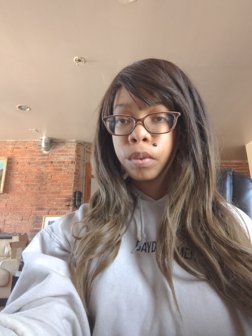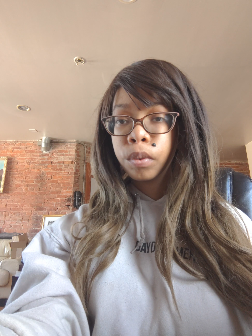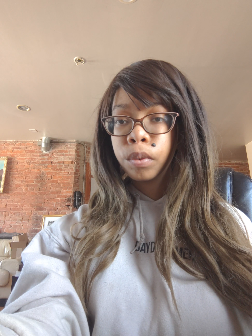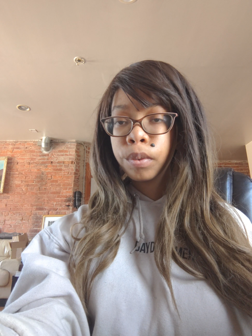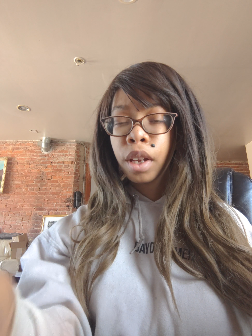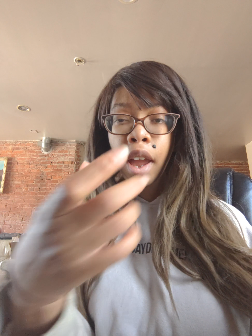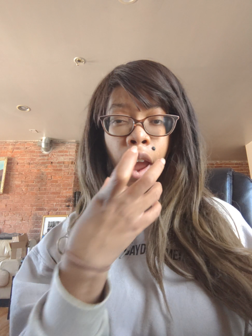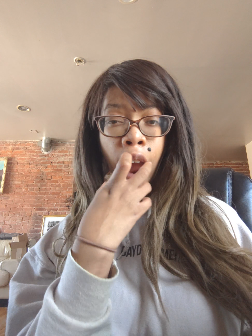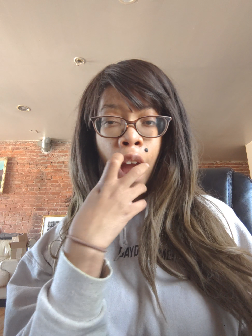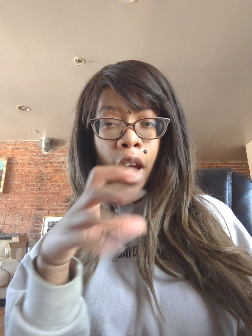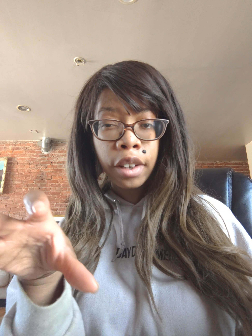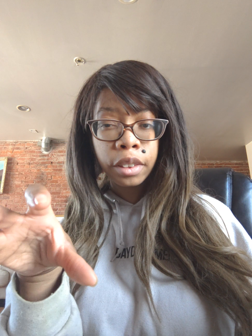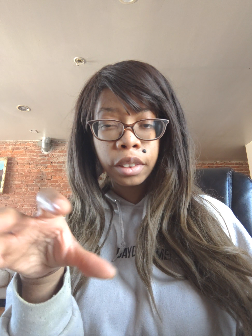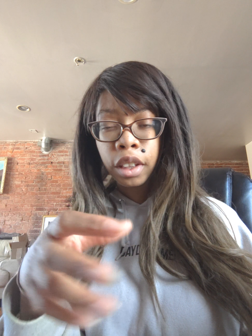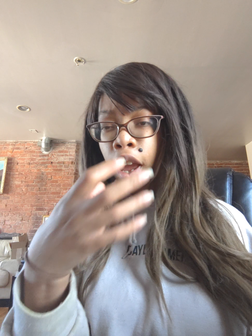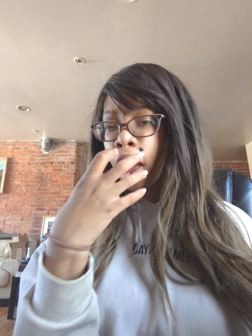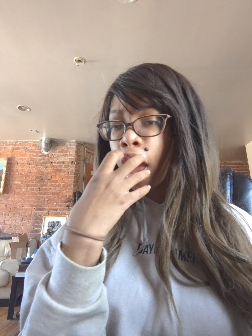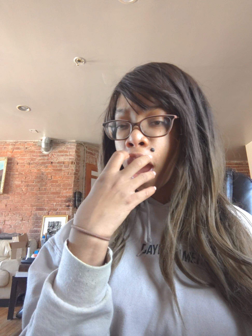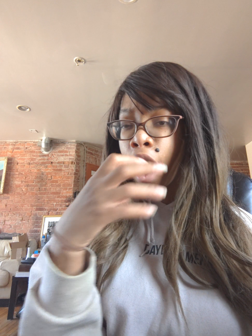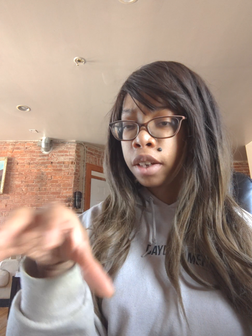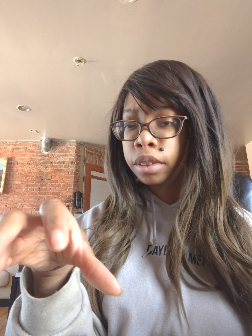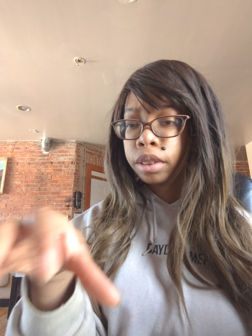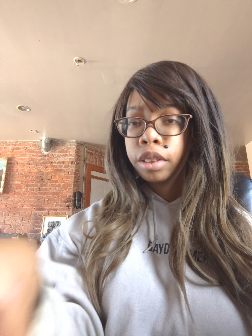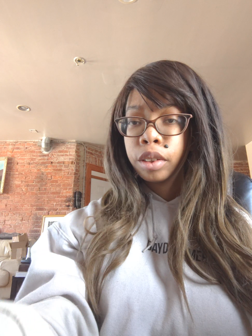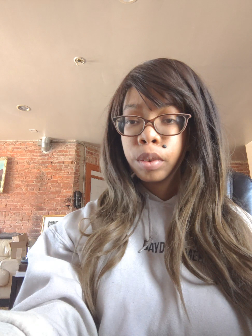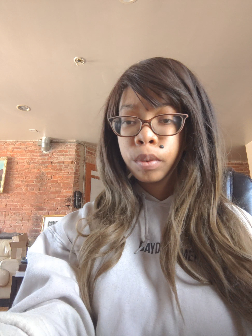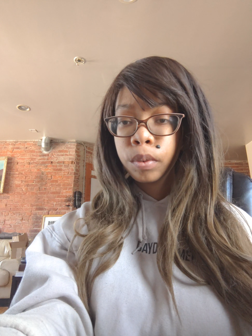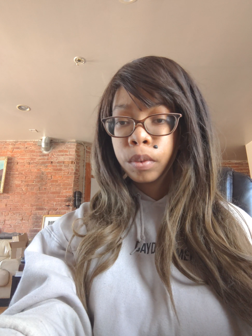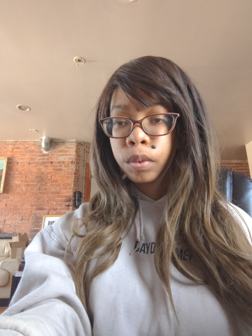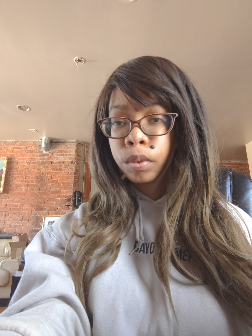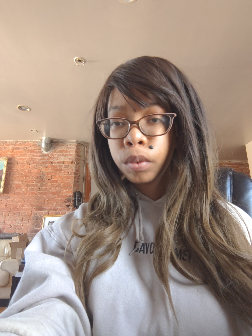hot